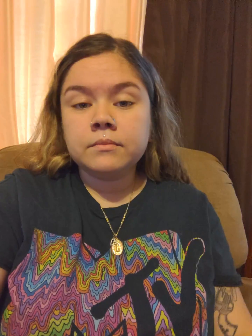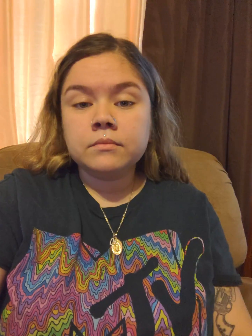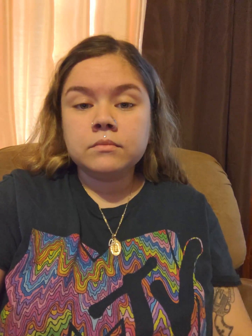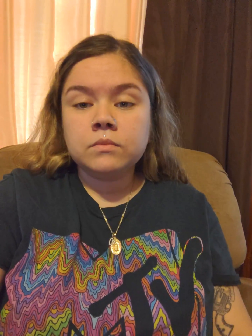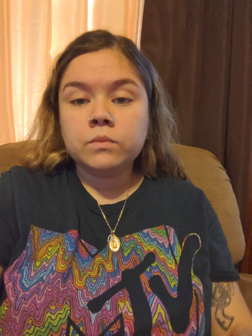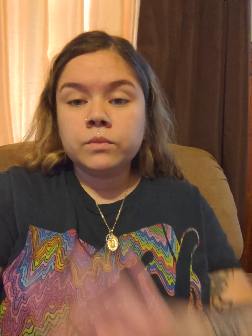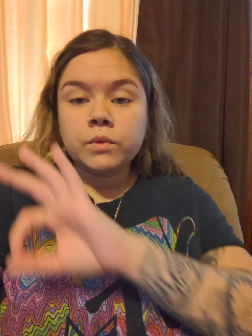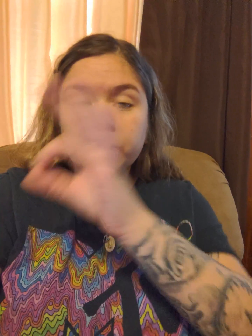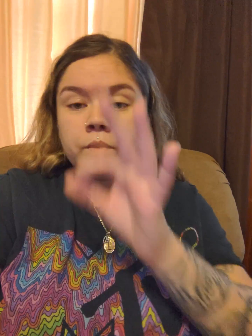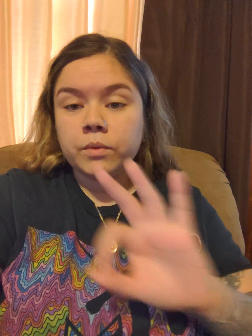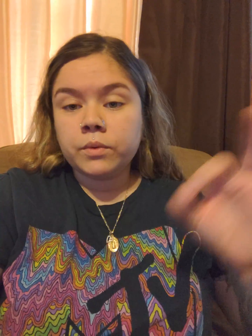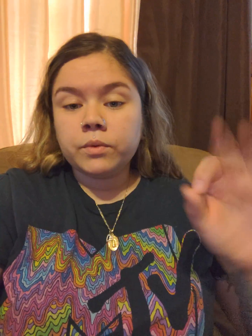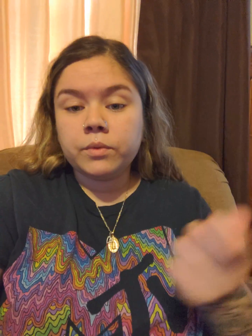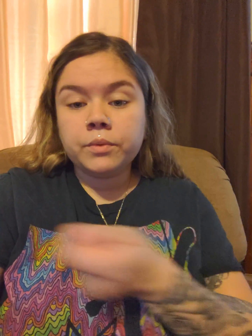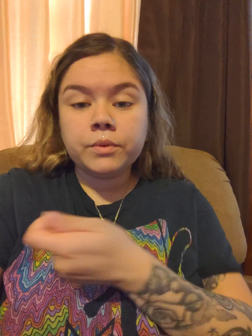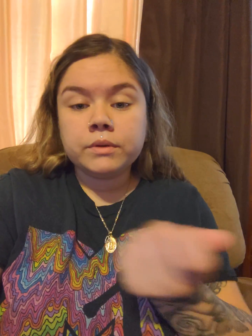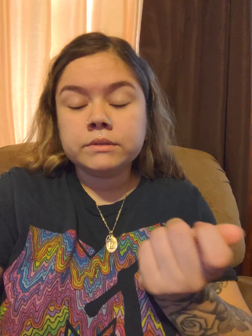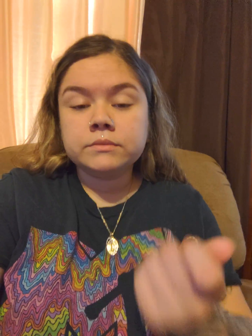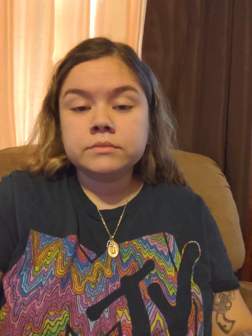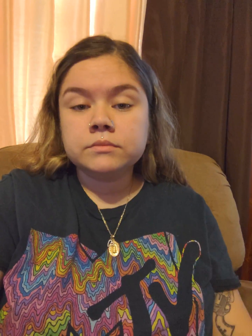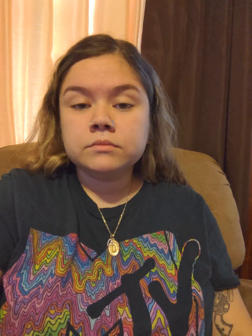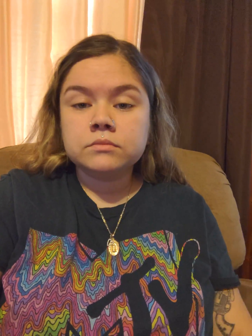hose